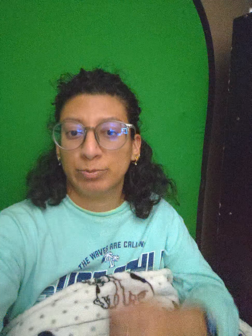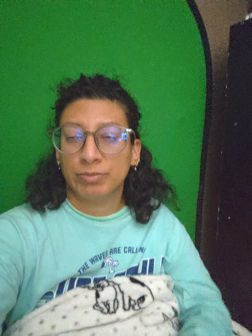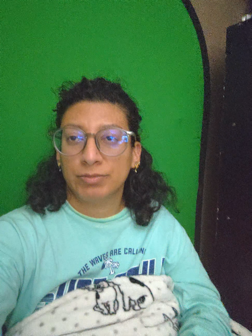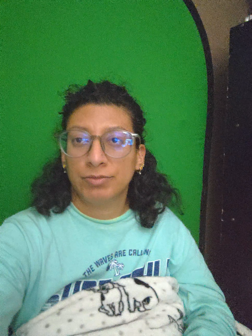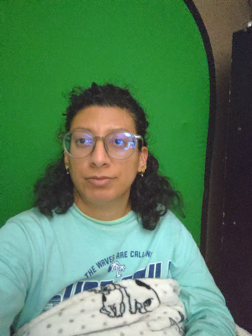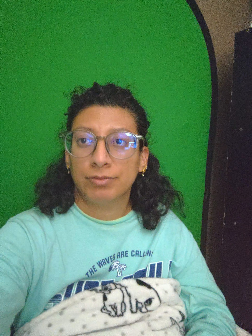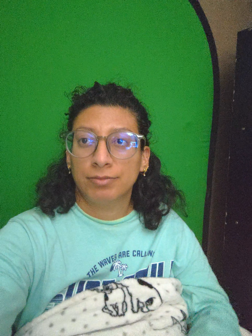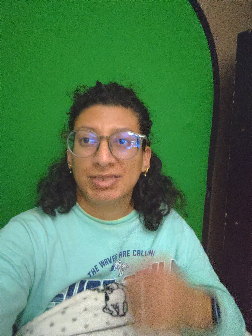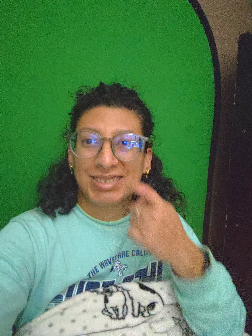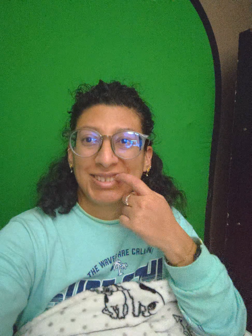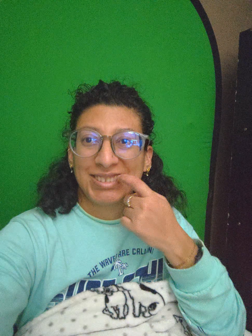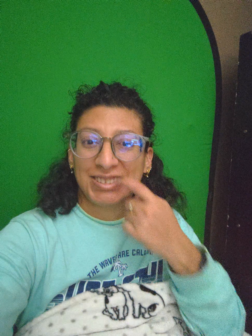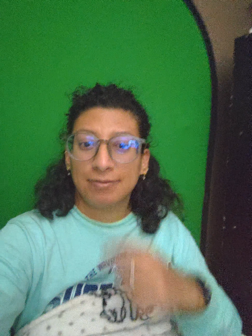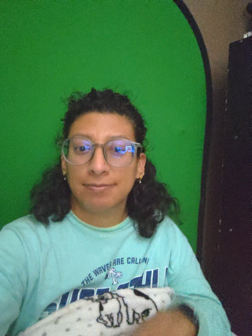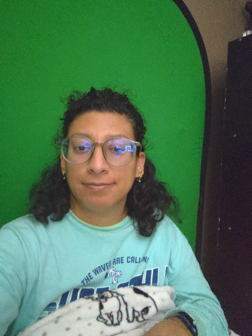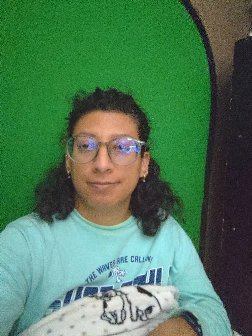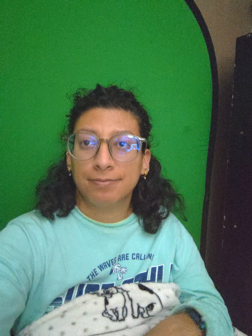tooth